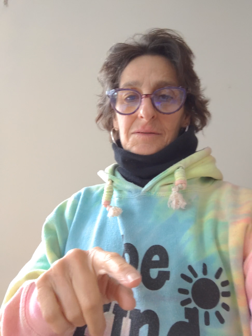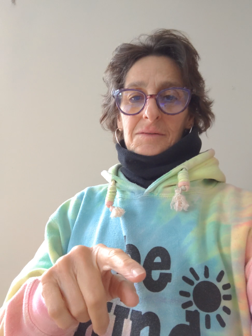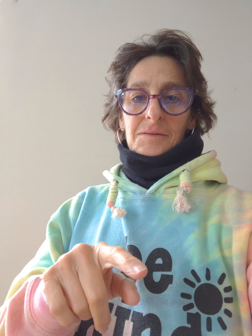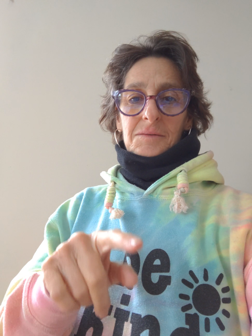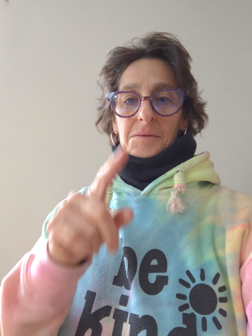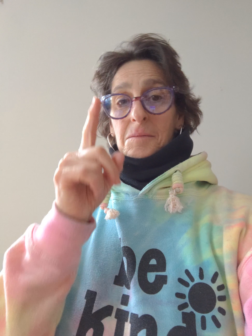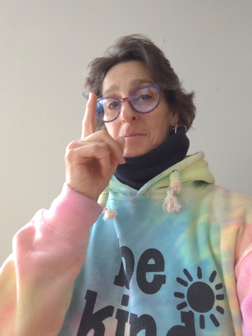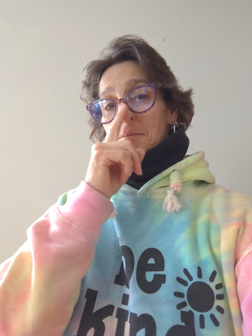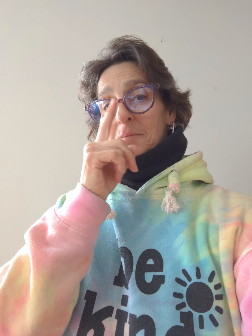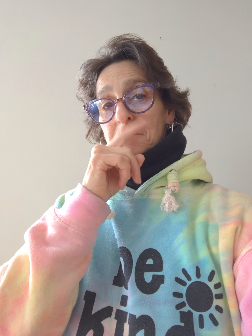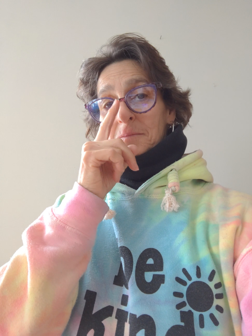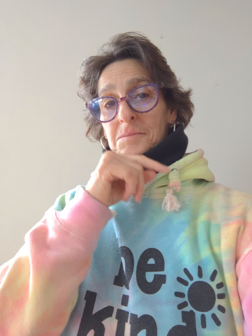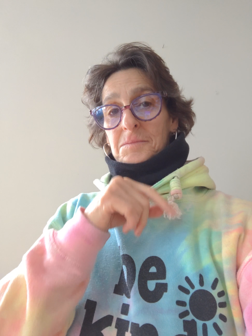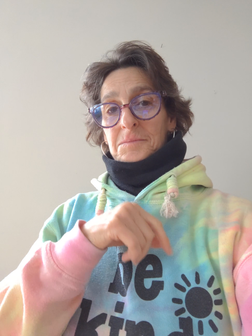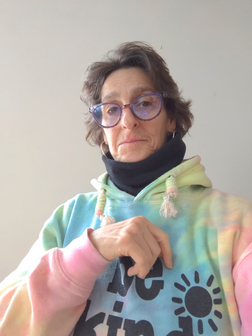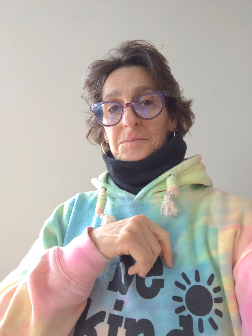mouse